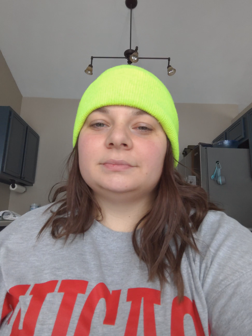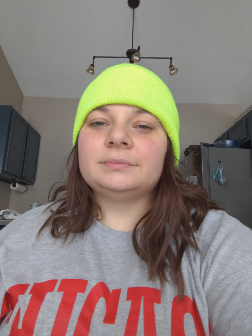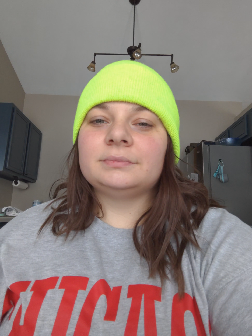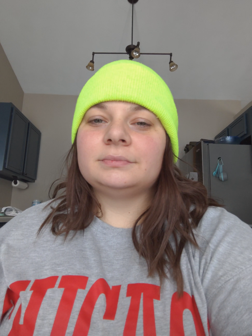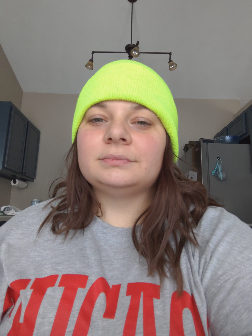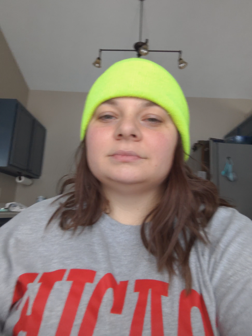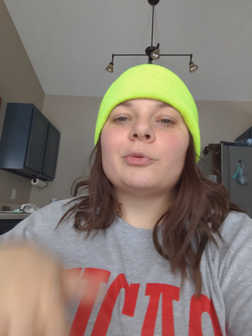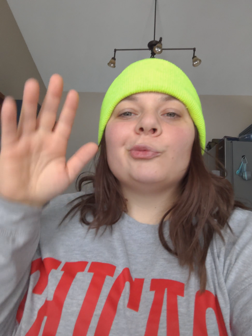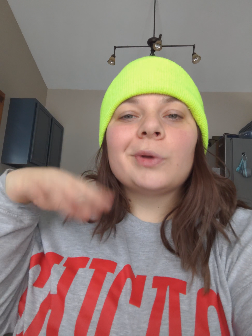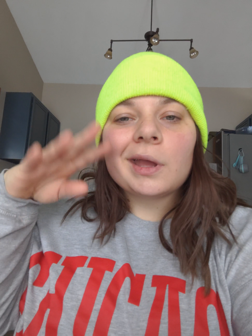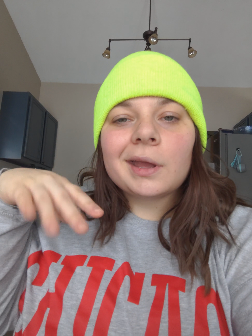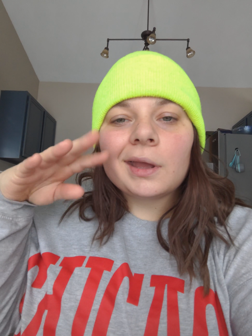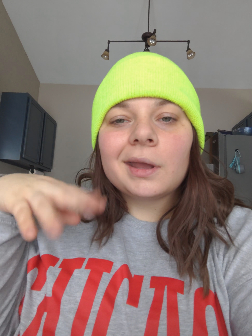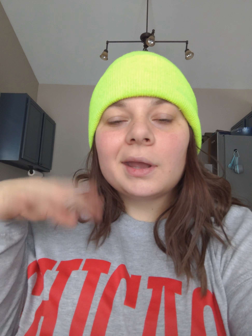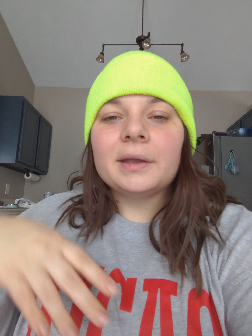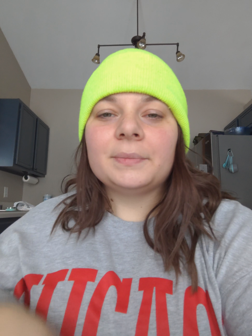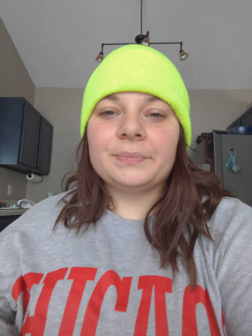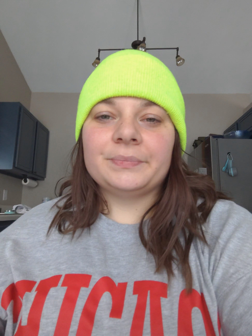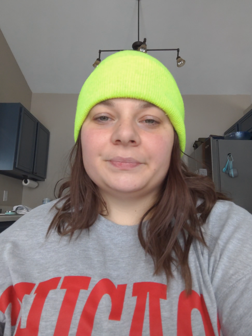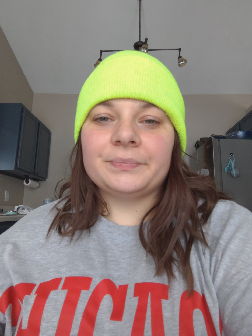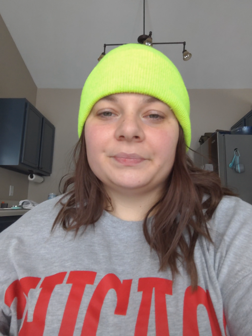rain